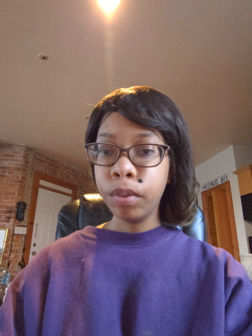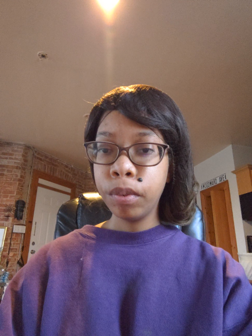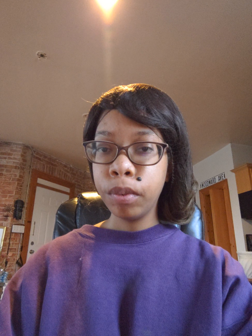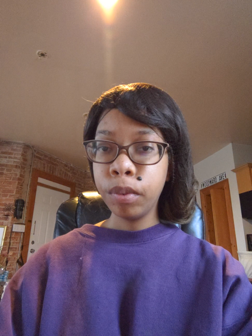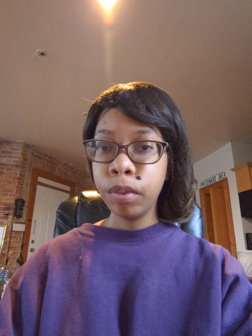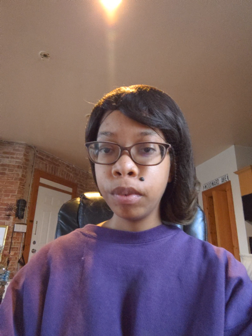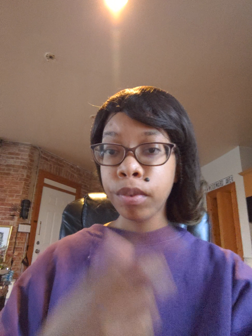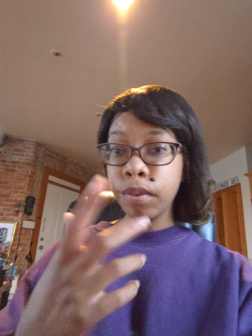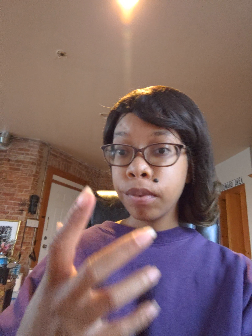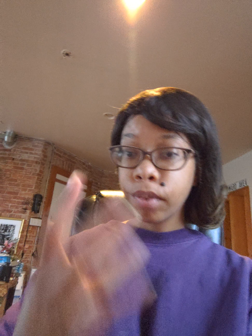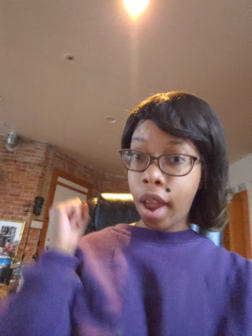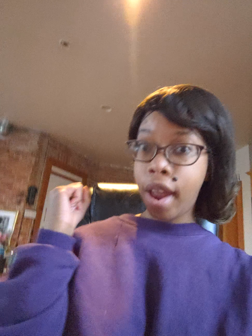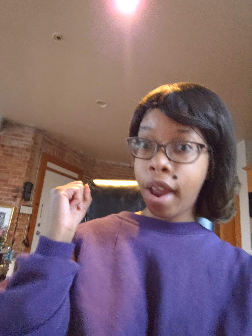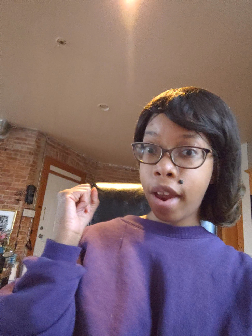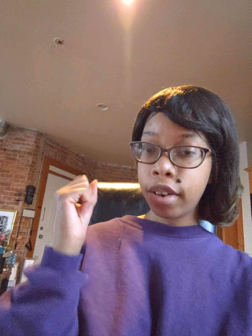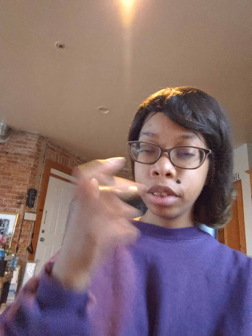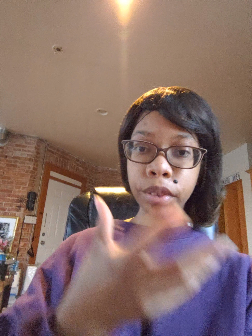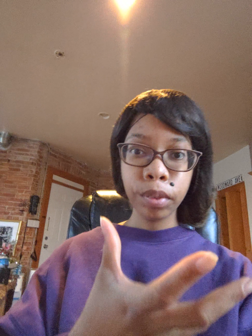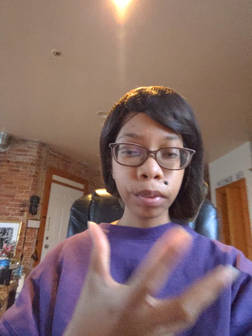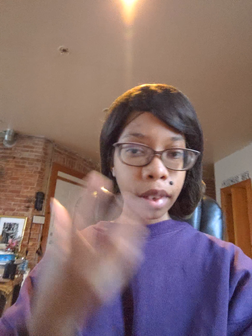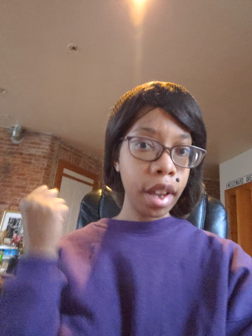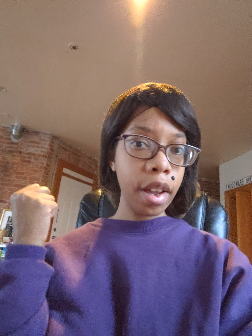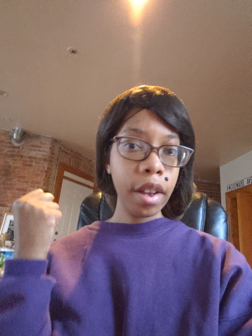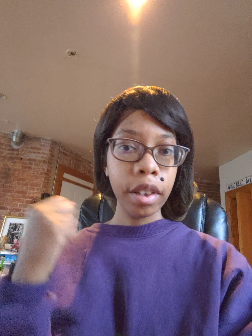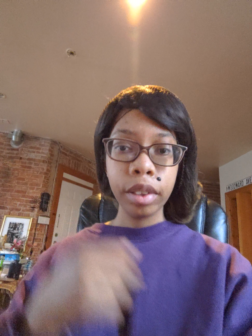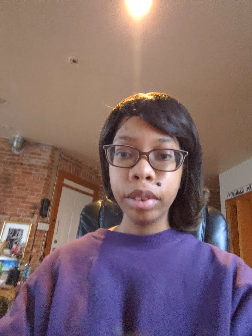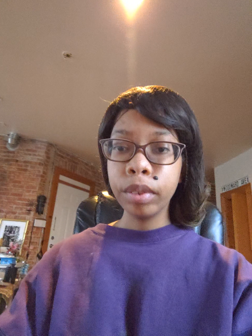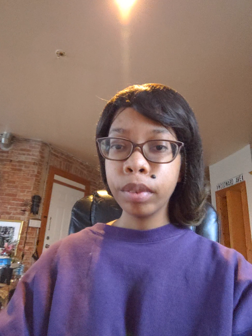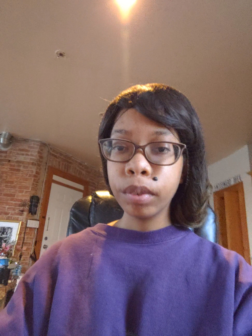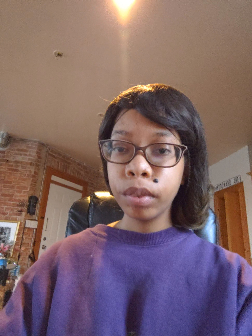fast